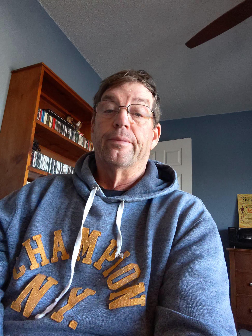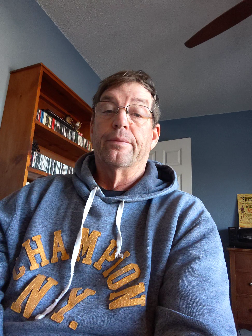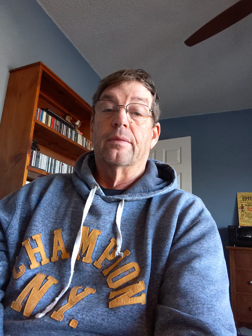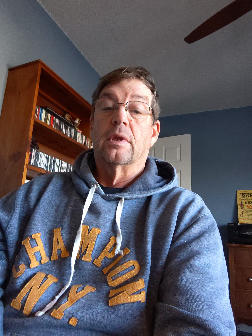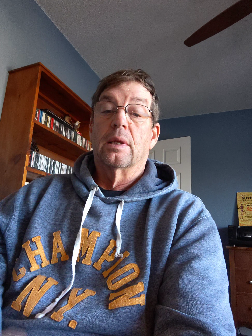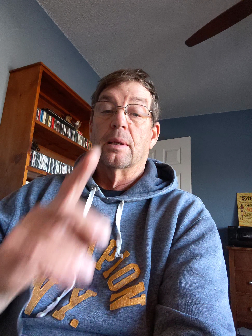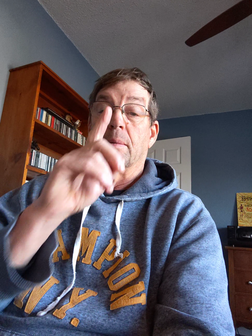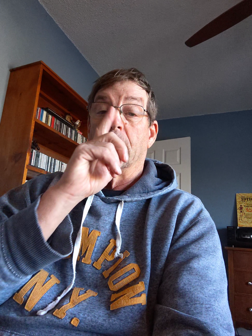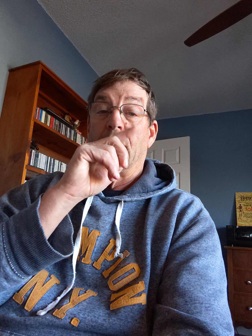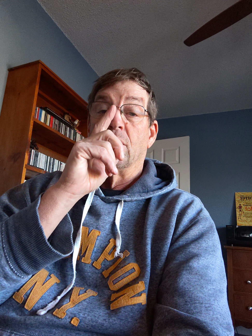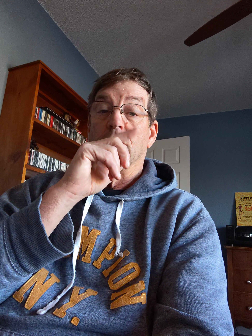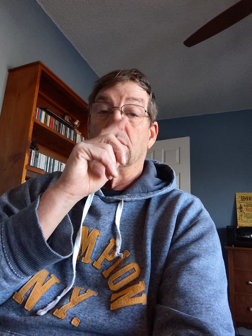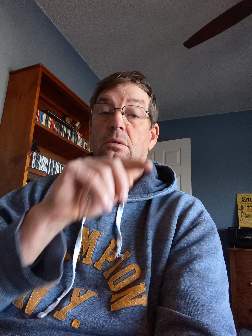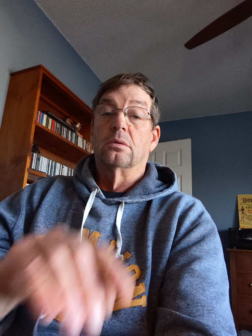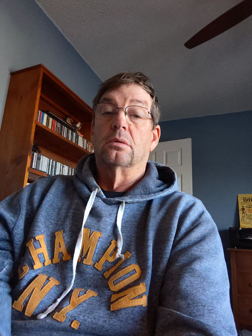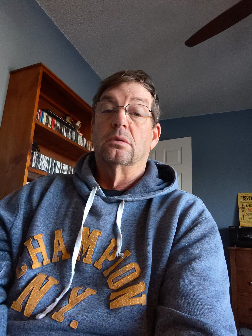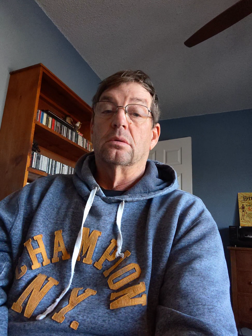mouse